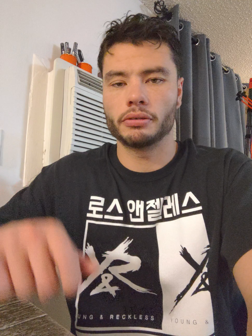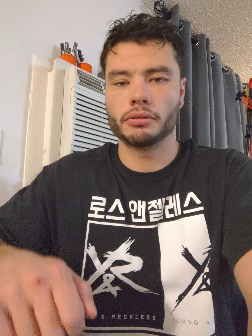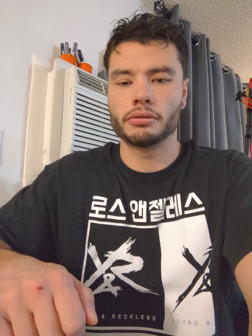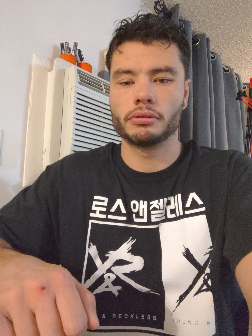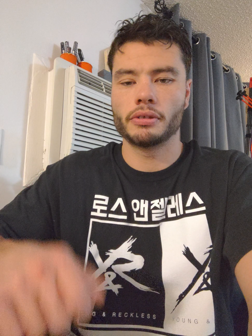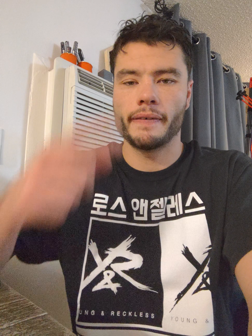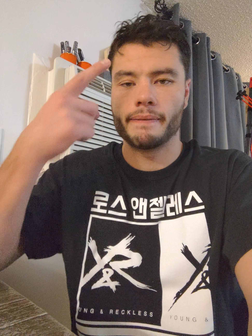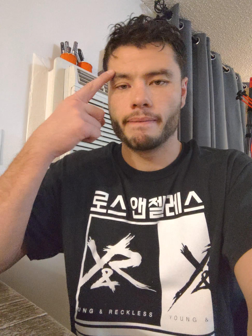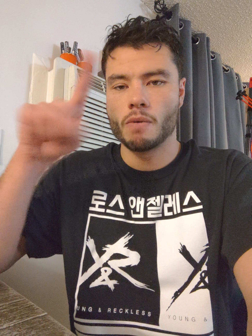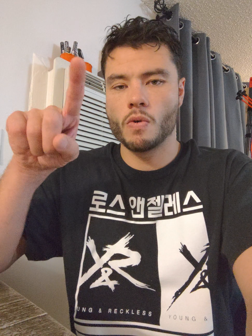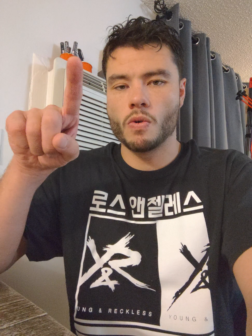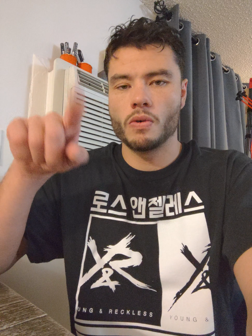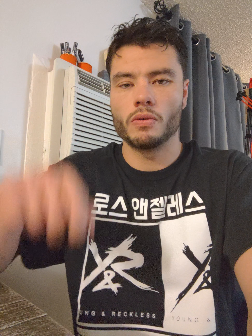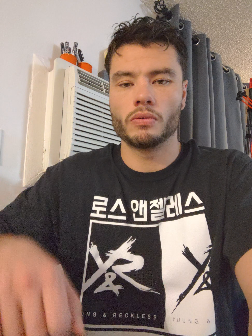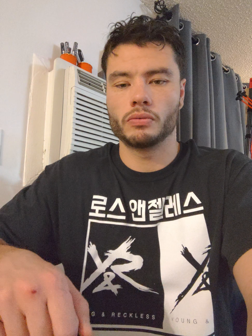for